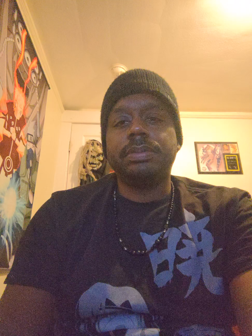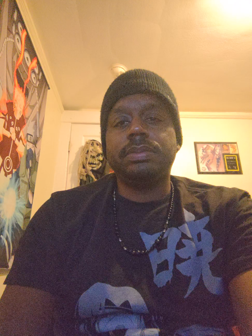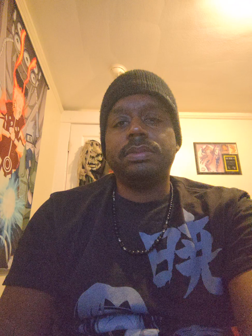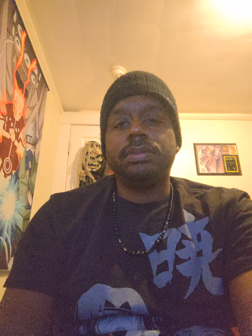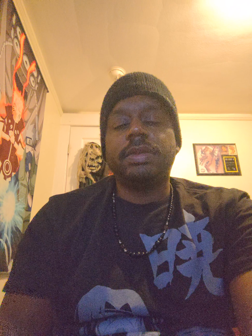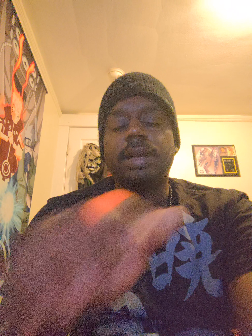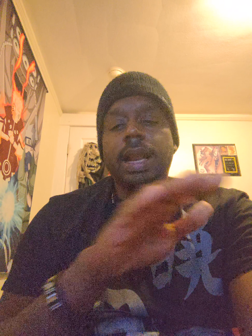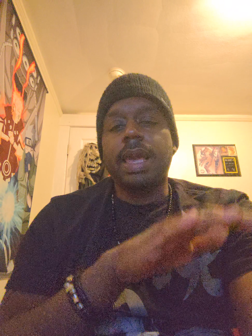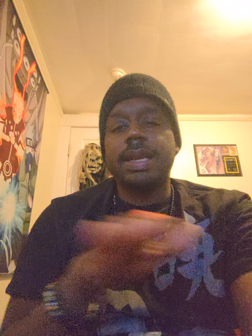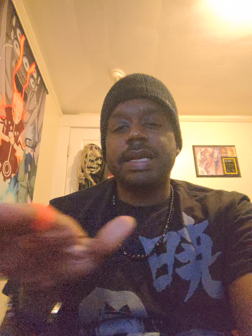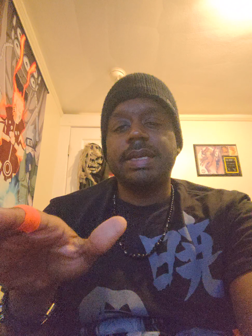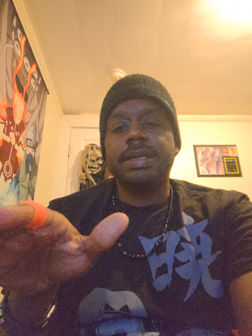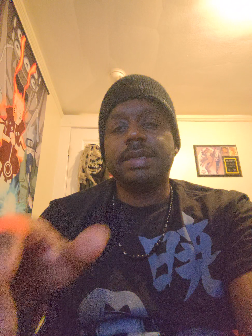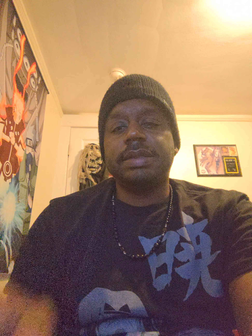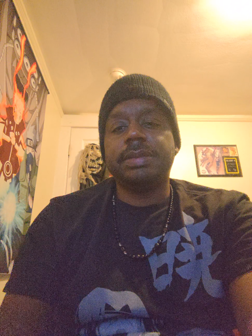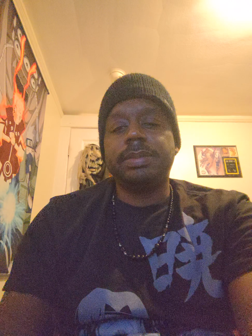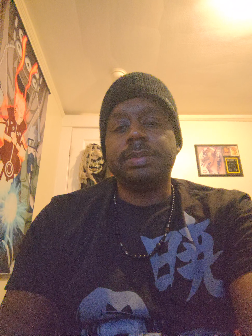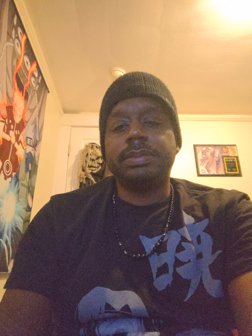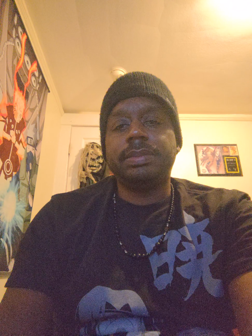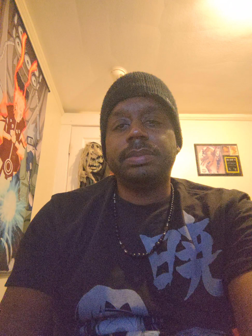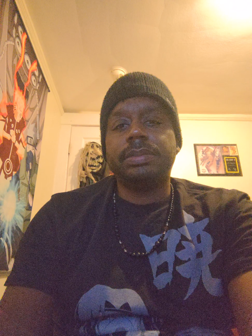clean